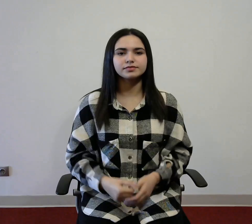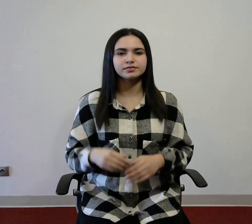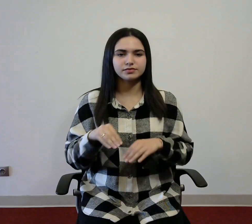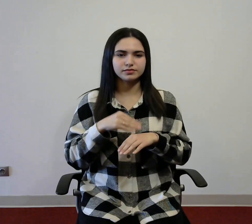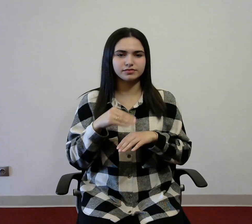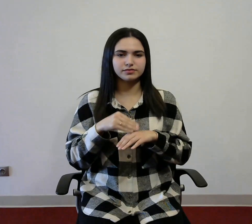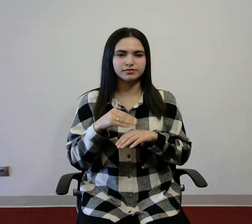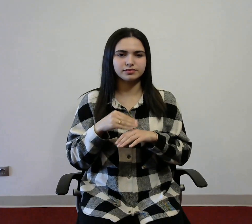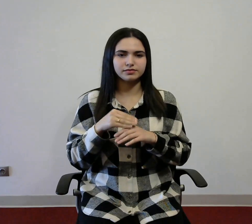yoldaşım